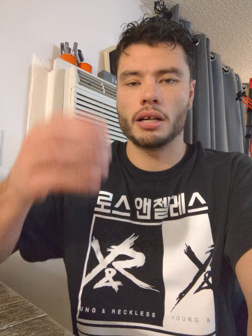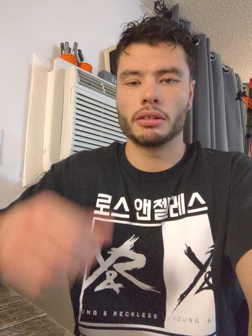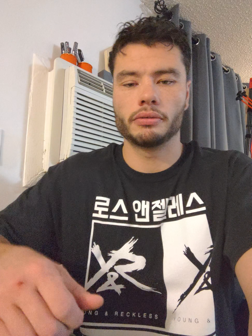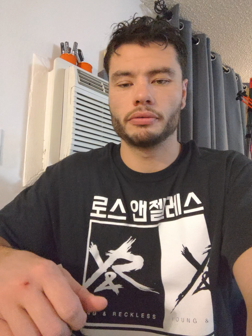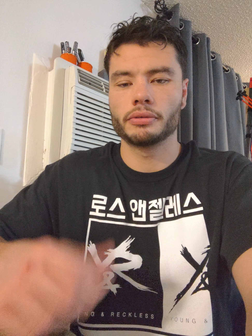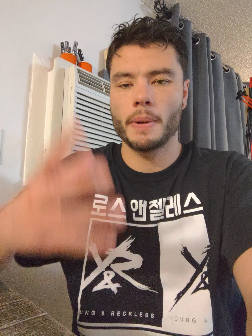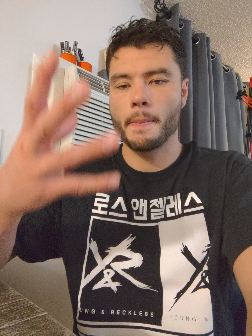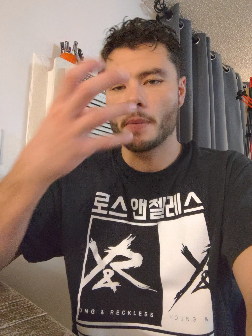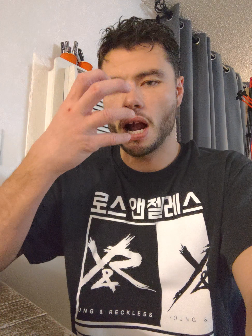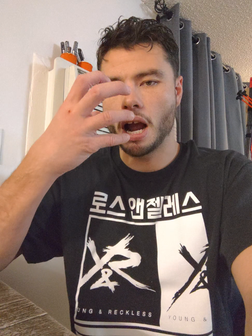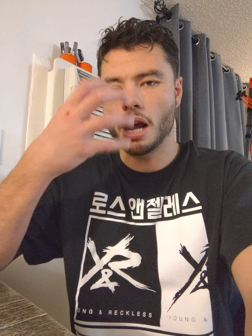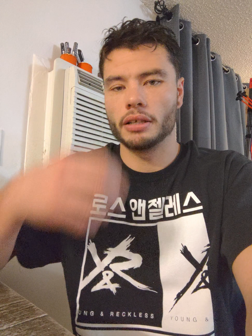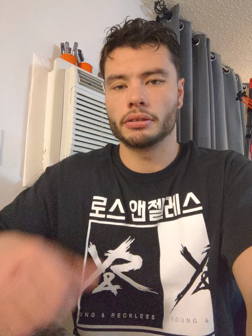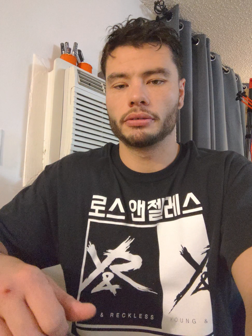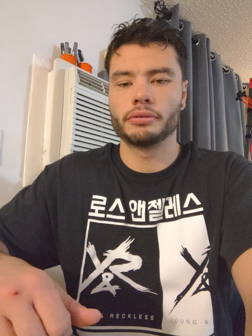mad